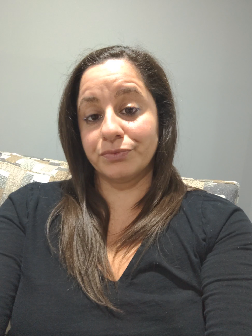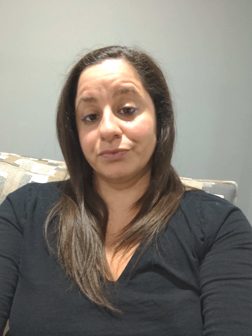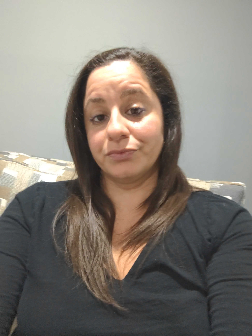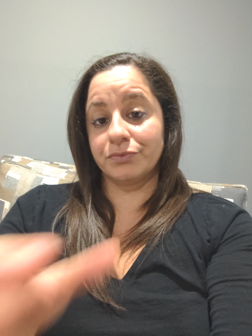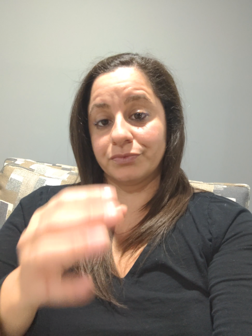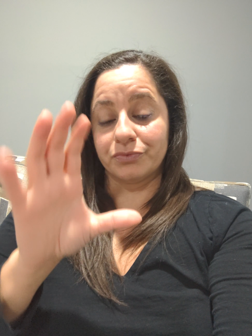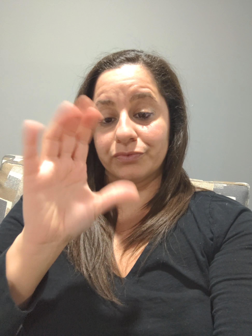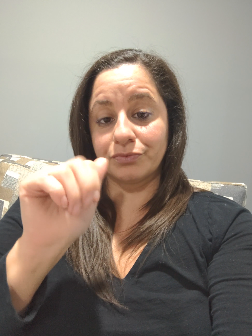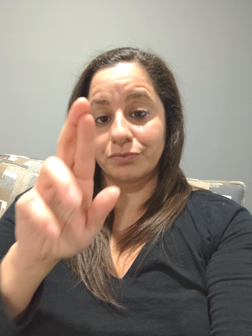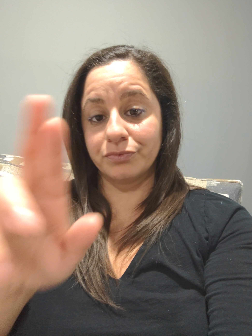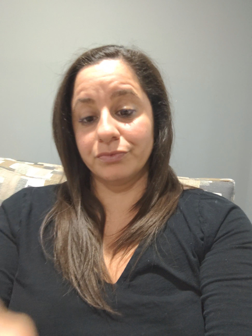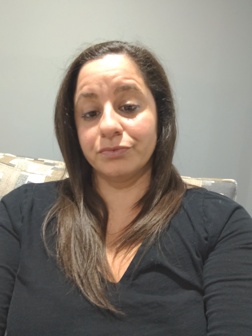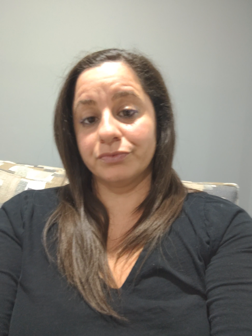car